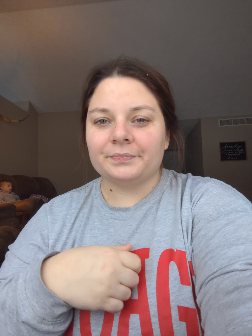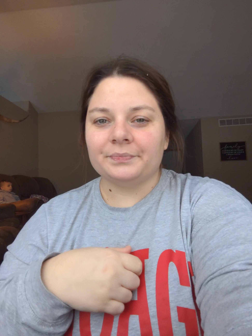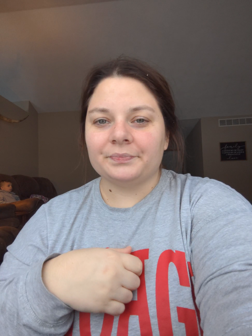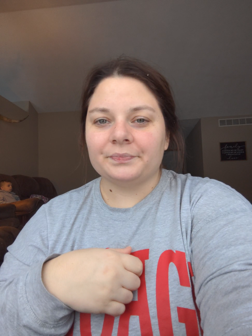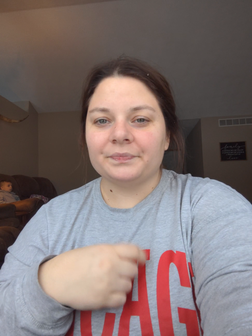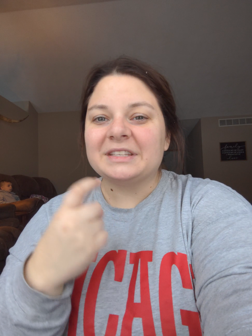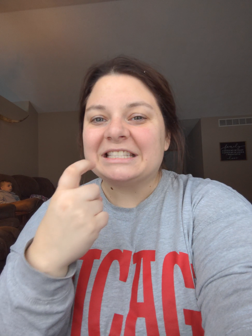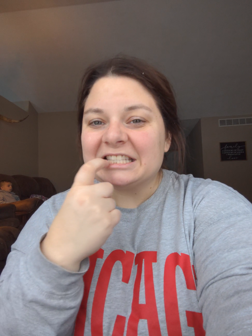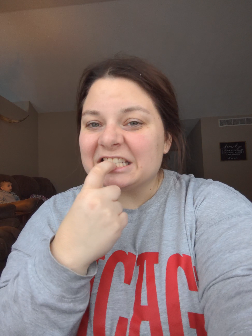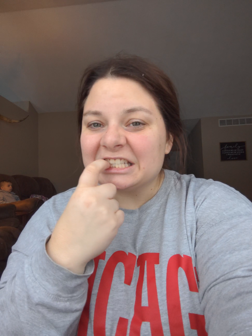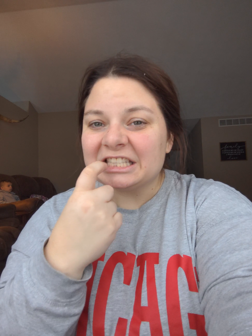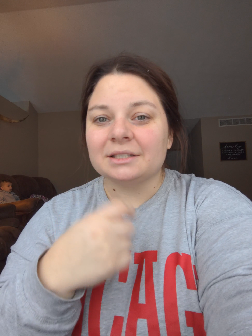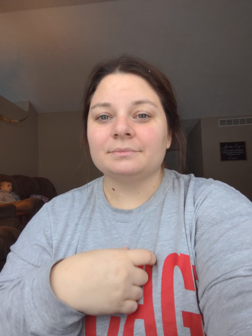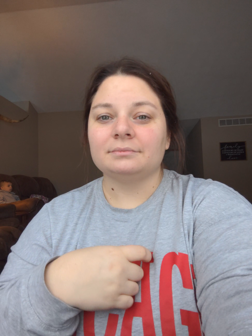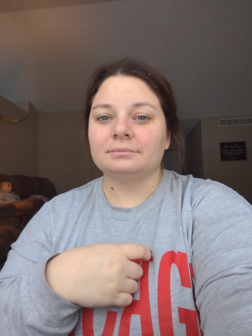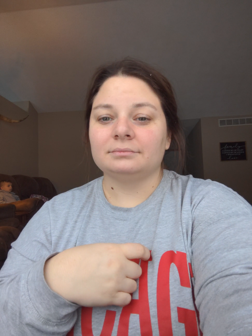tooth